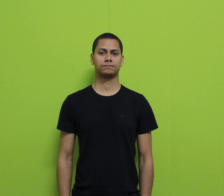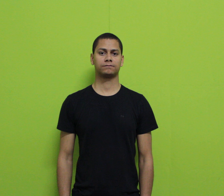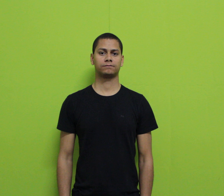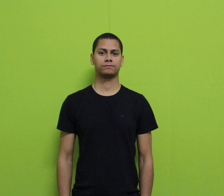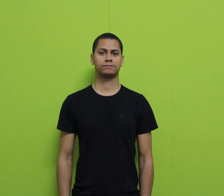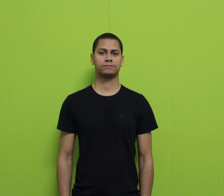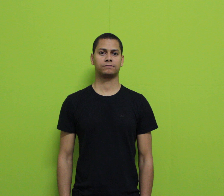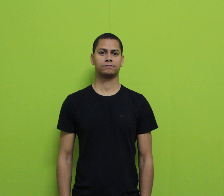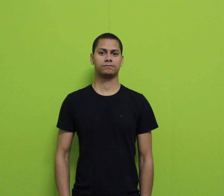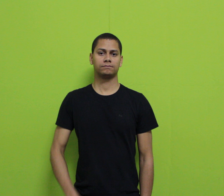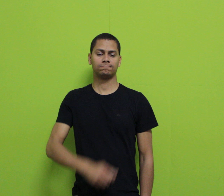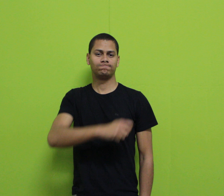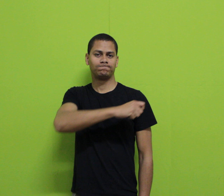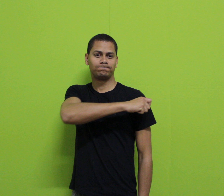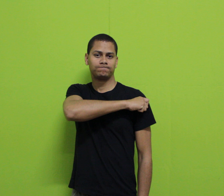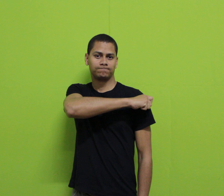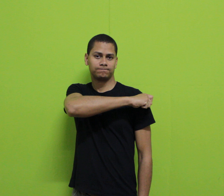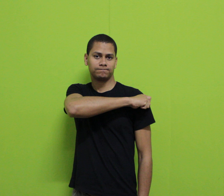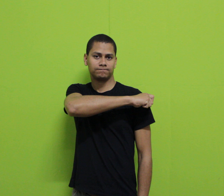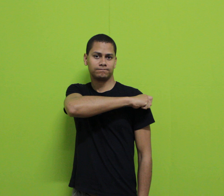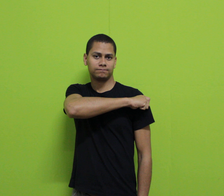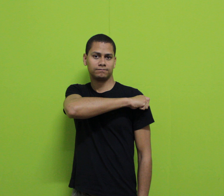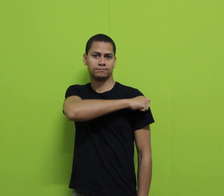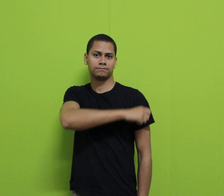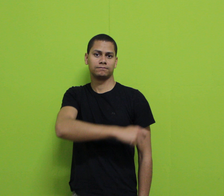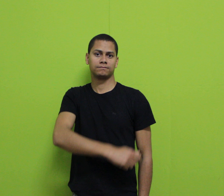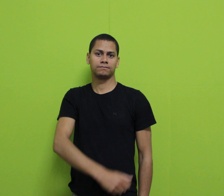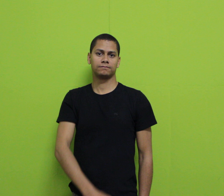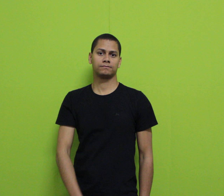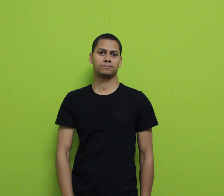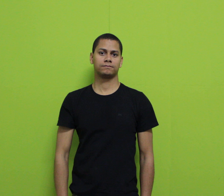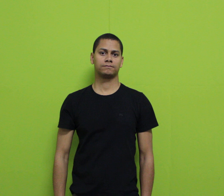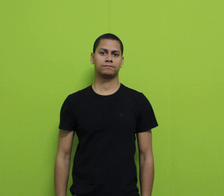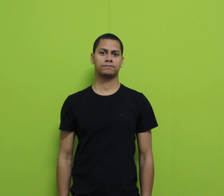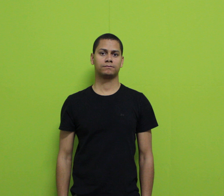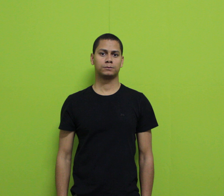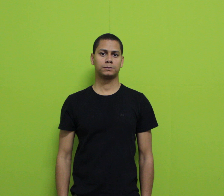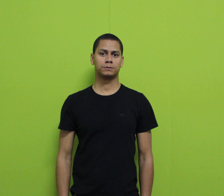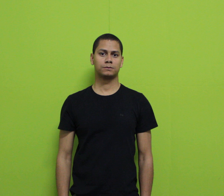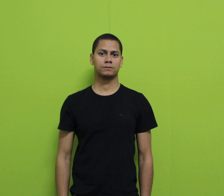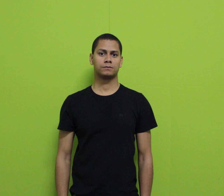aluno